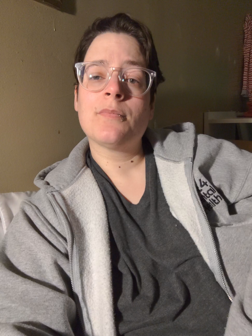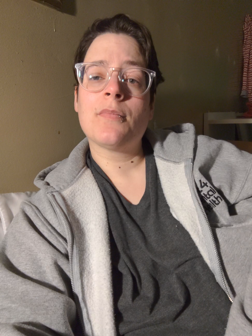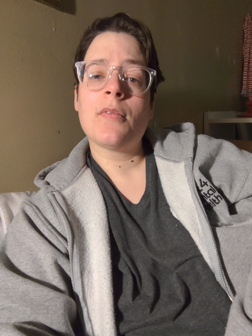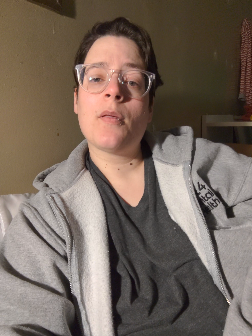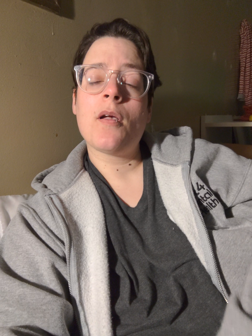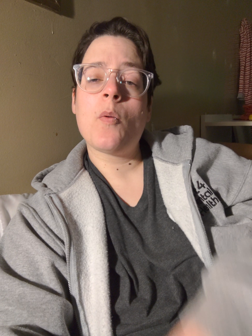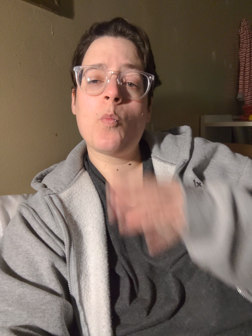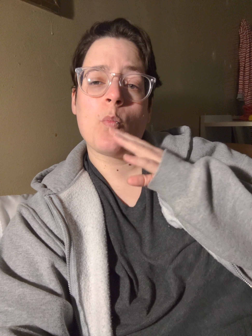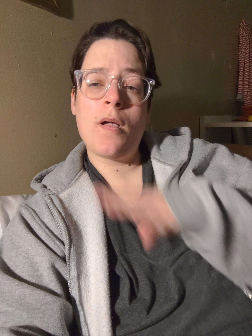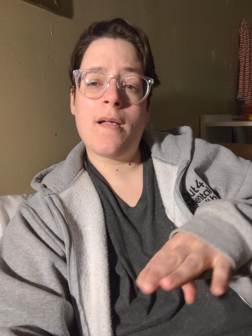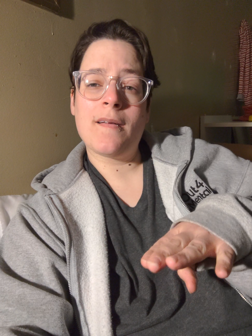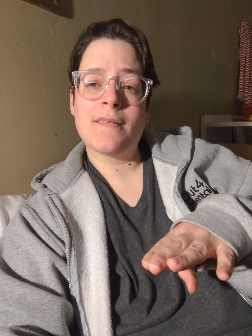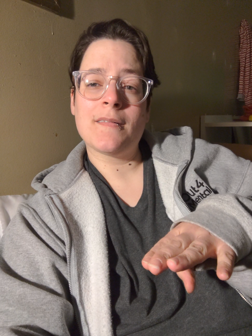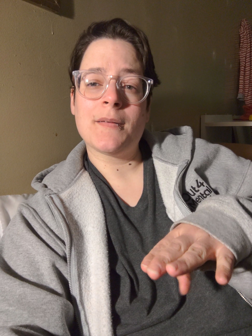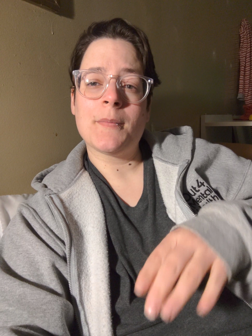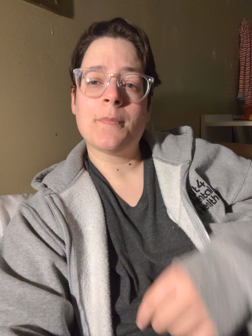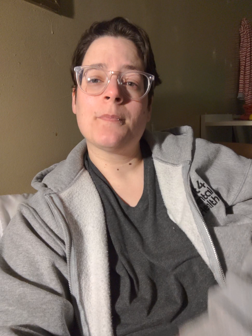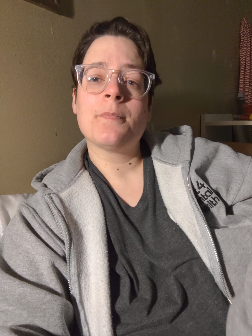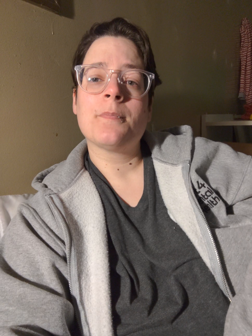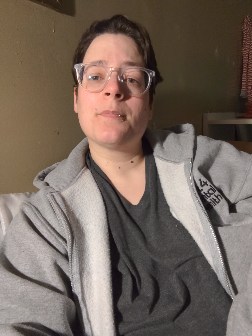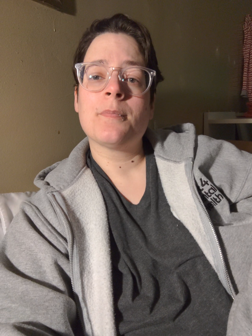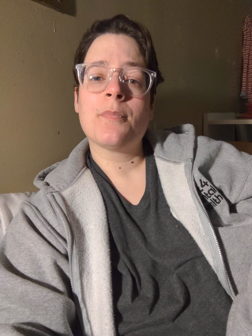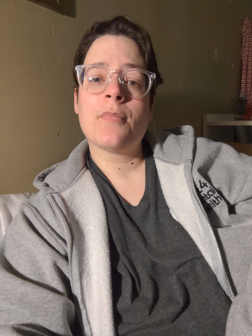quiet